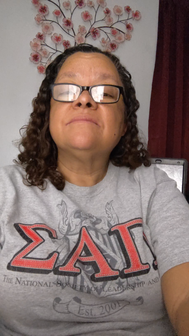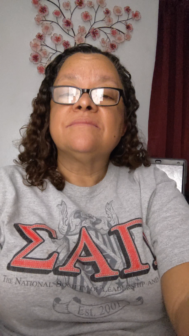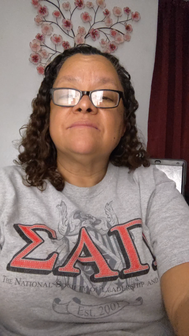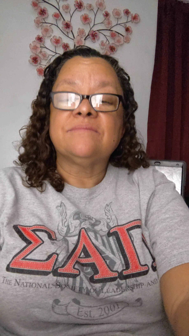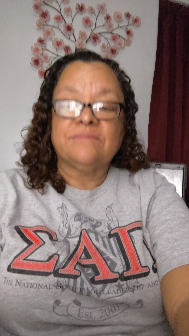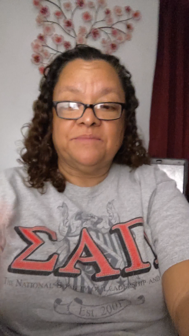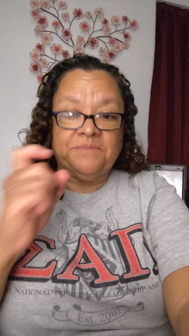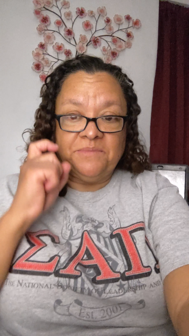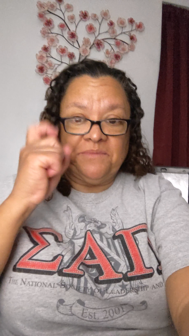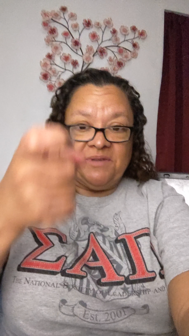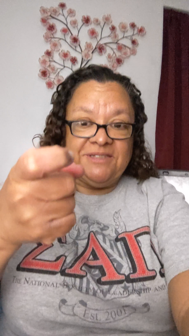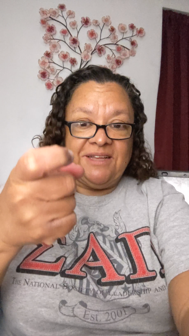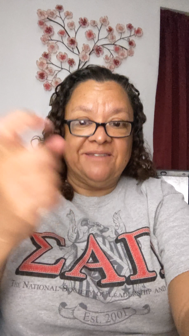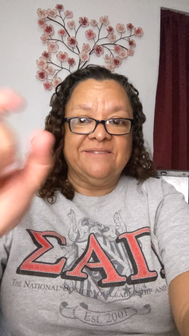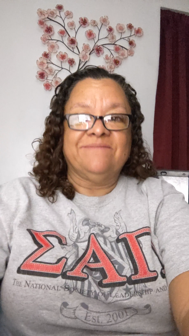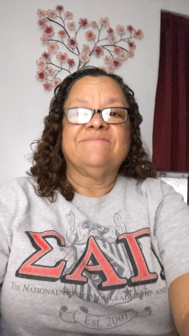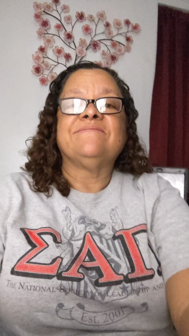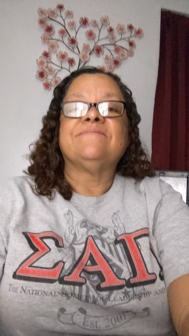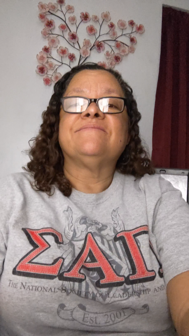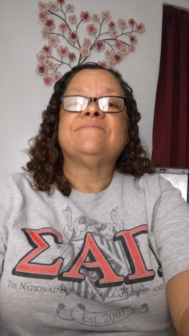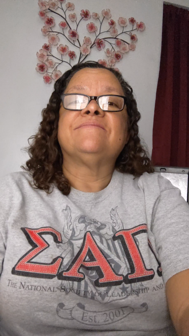present